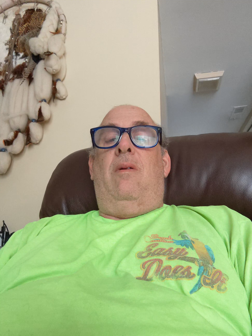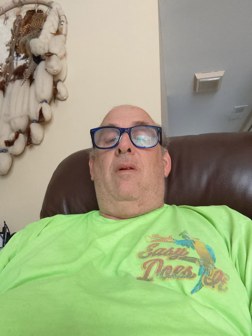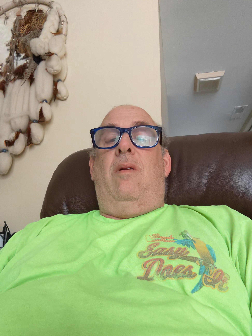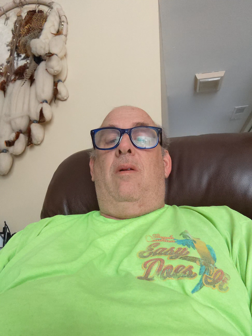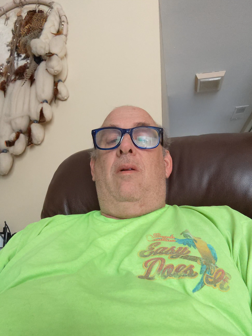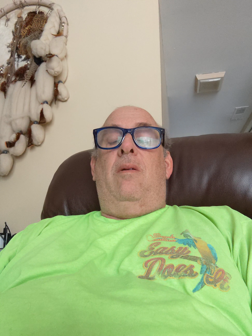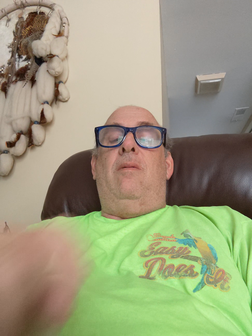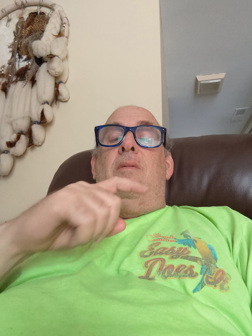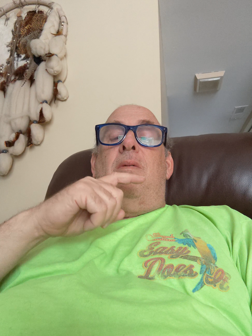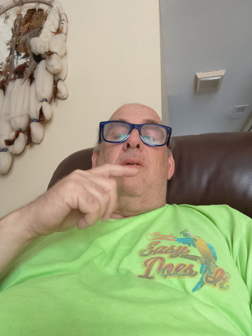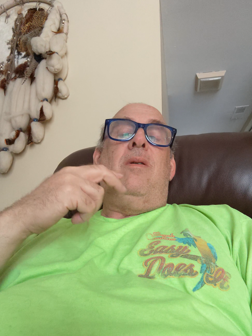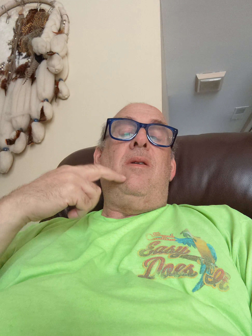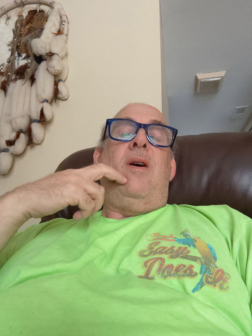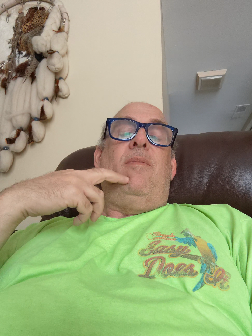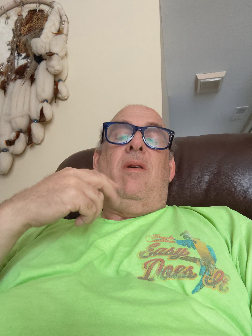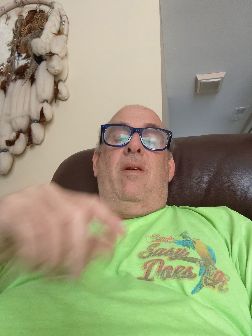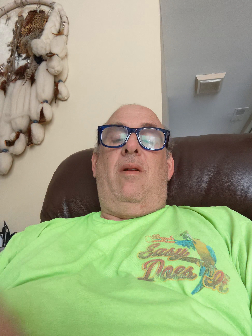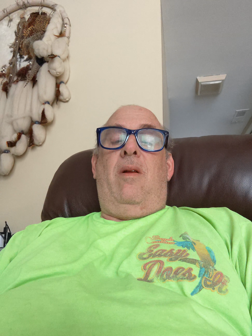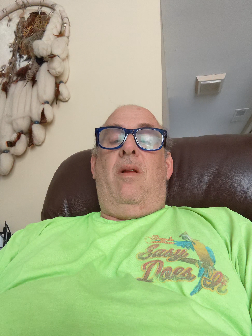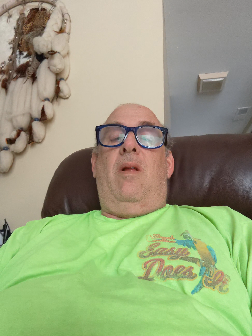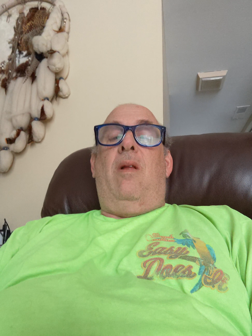gum